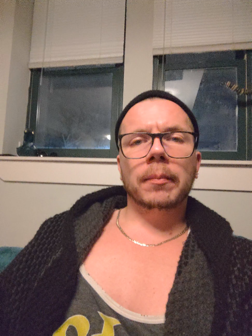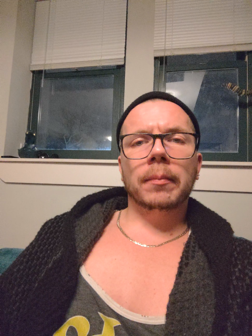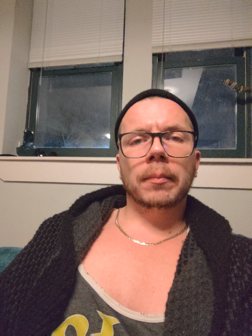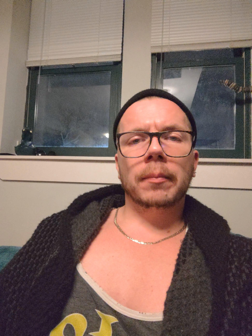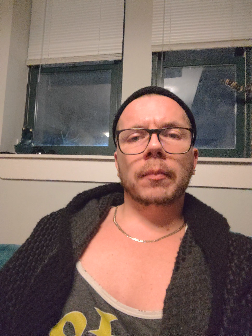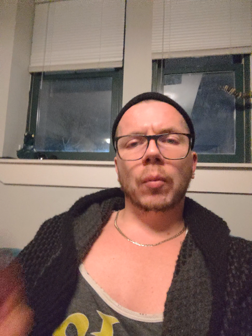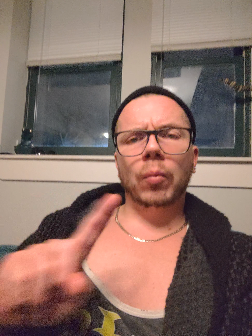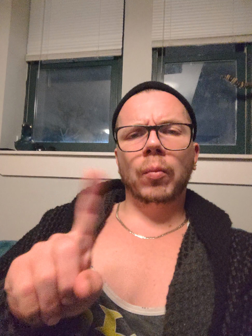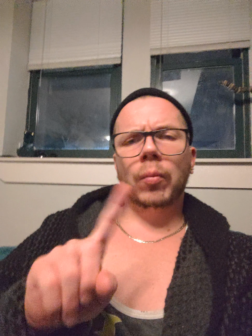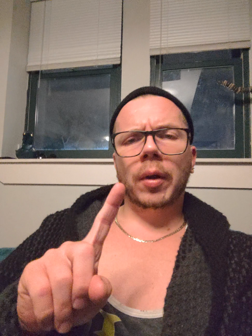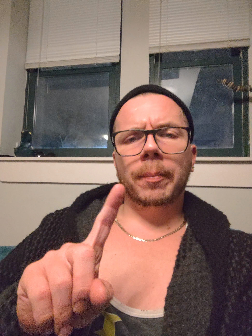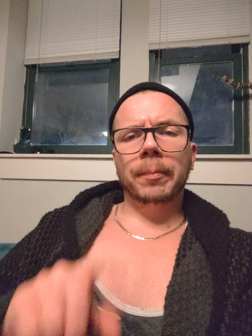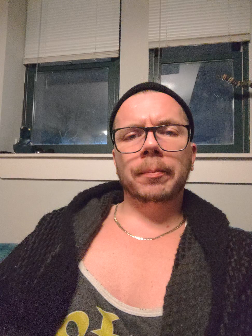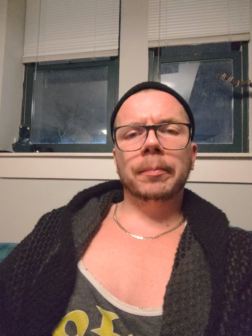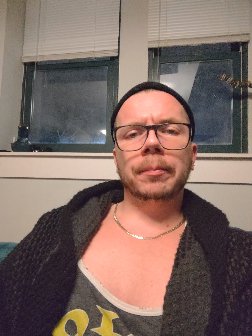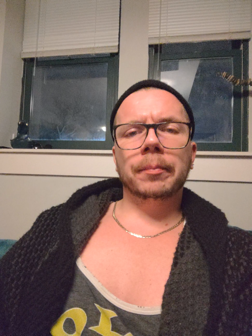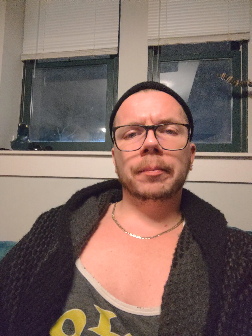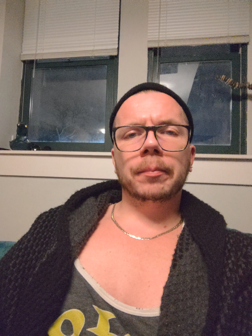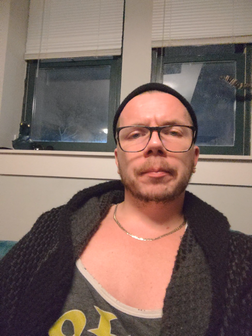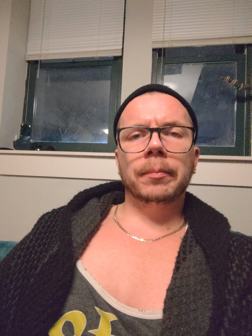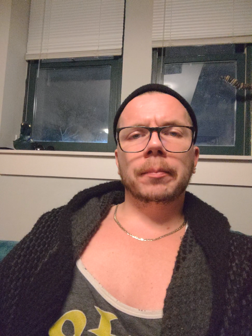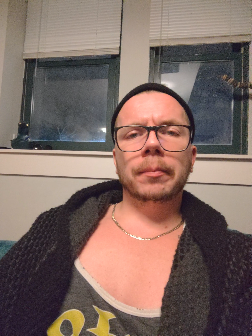where